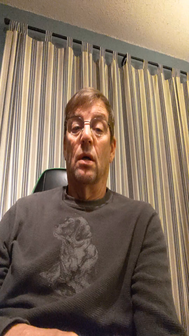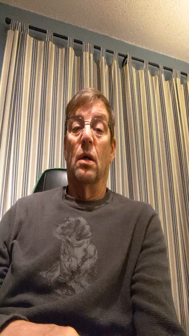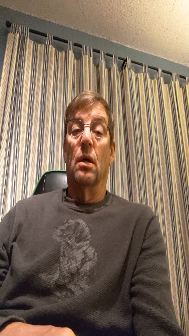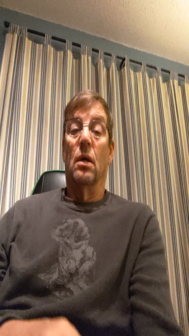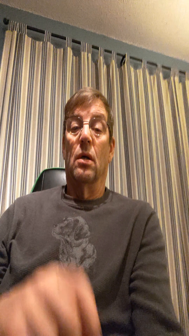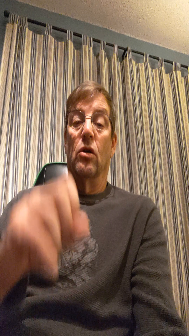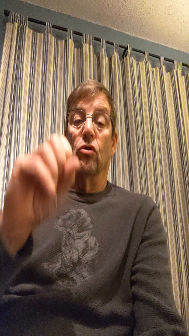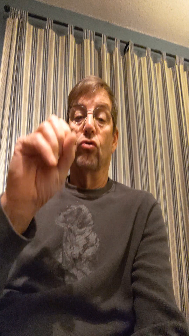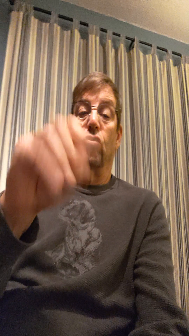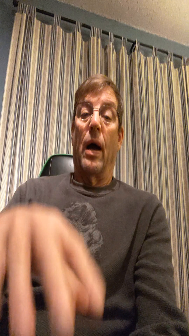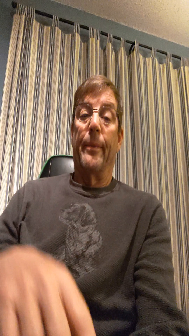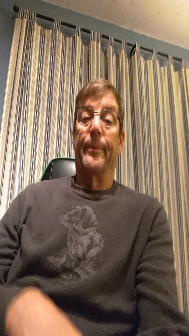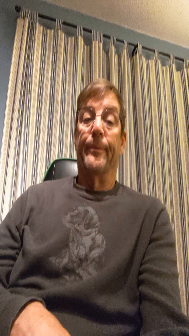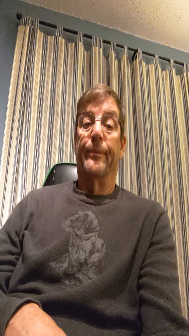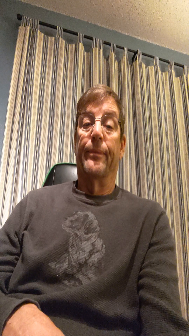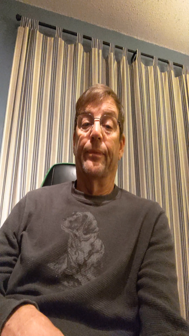drop